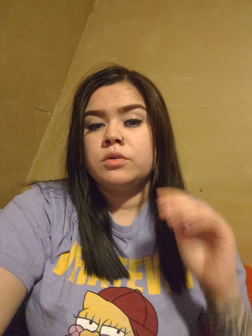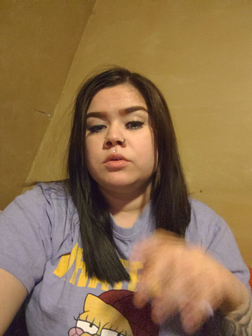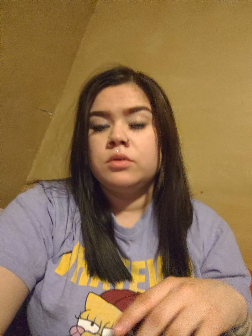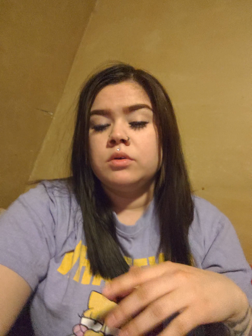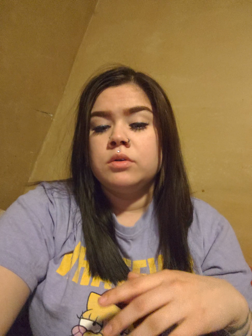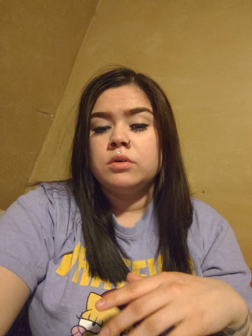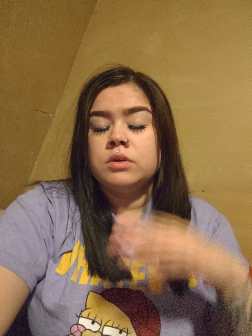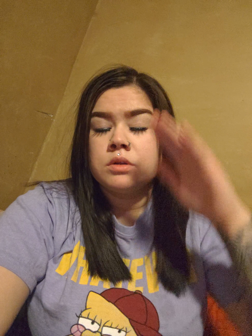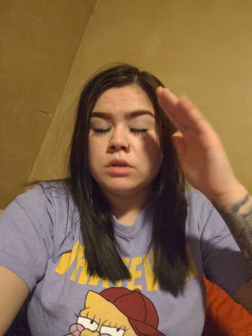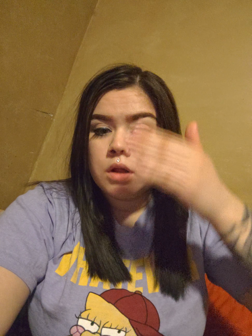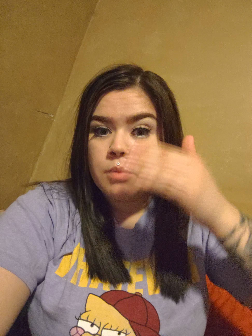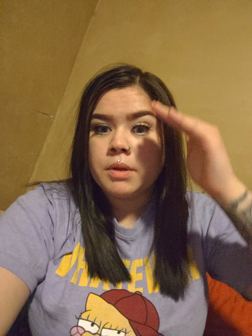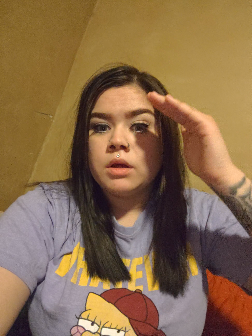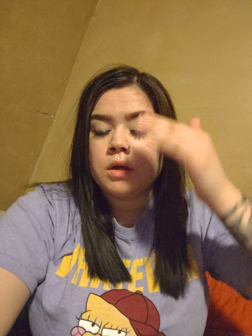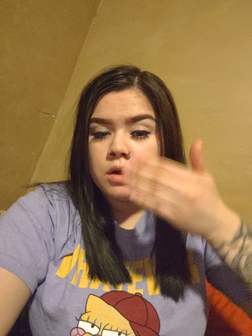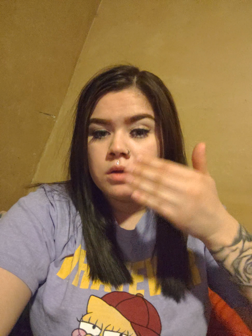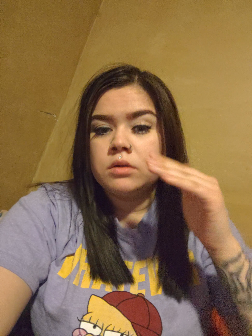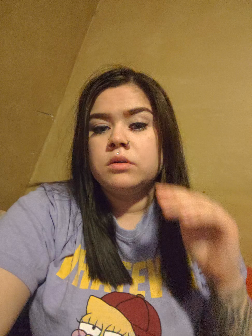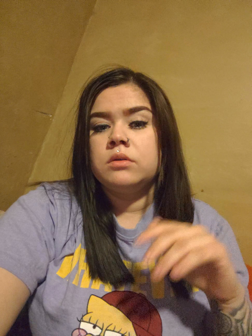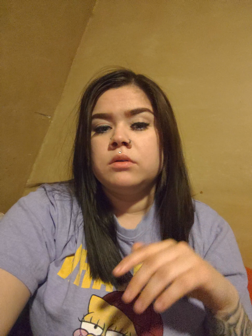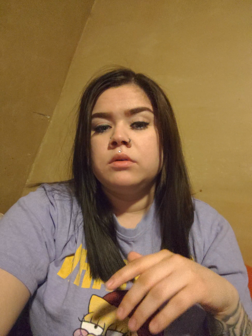sleepy